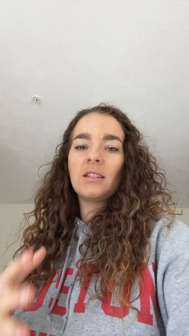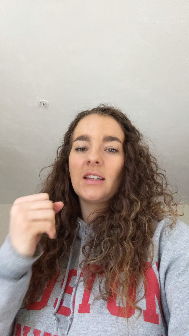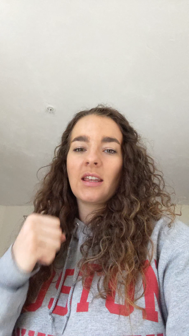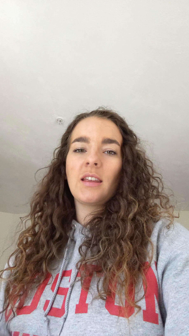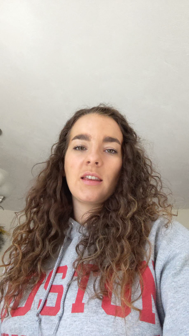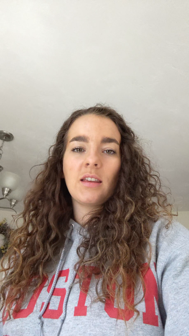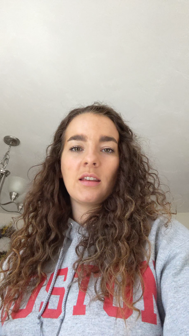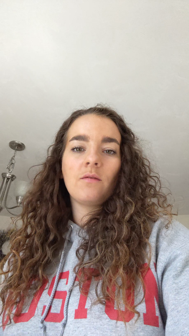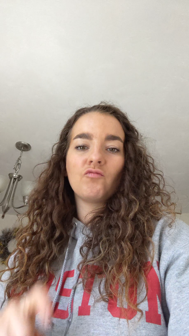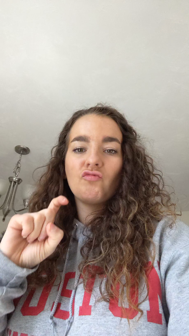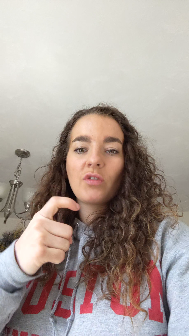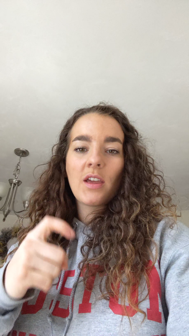friend